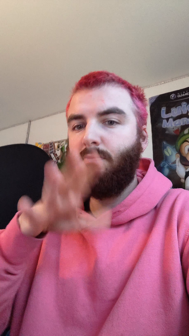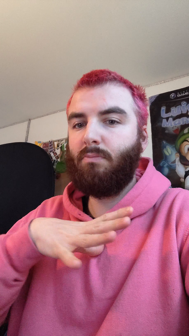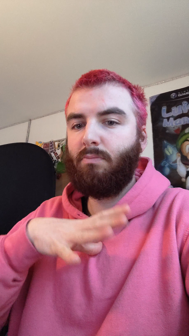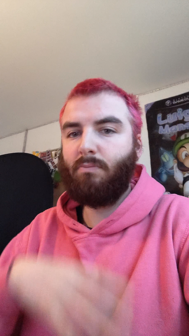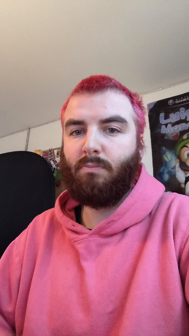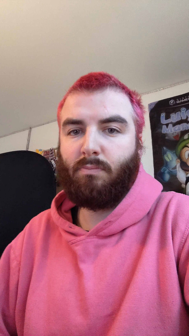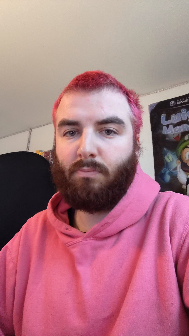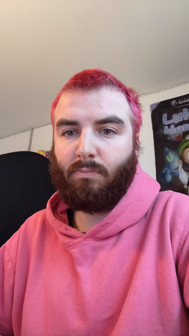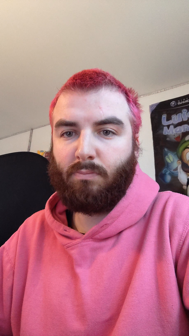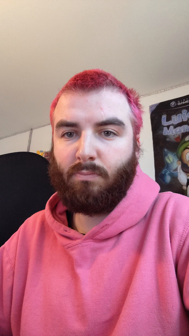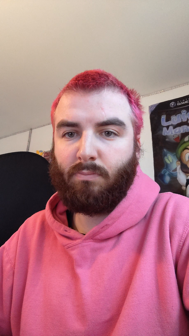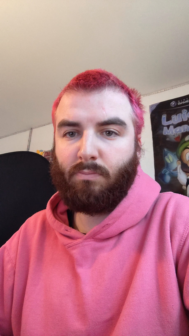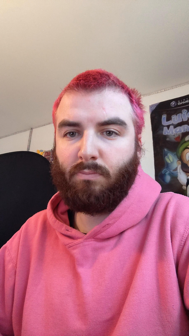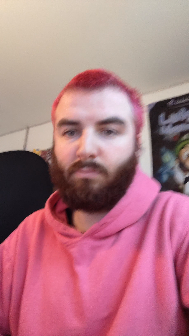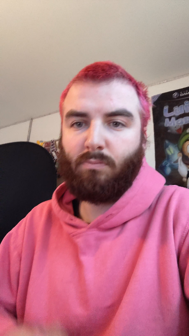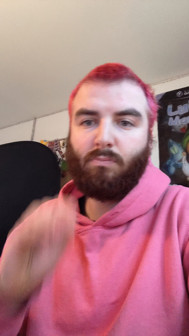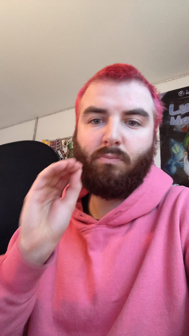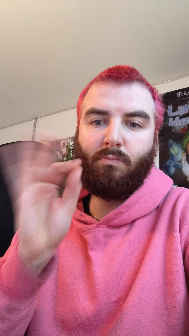off